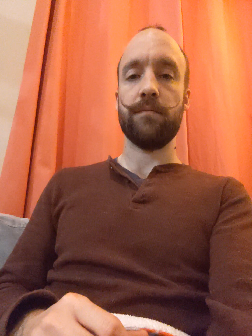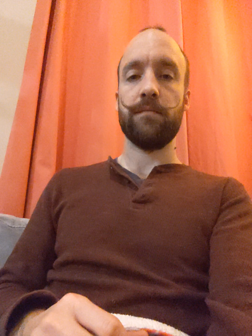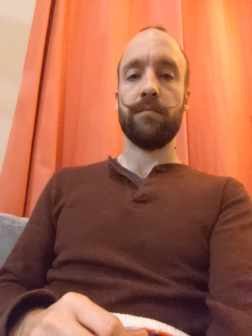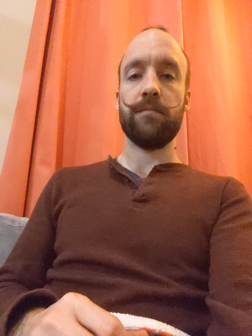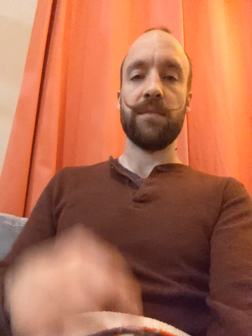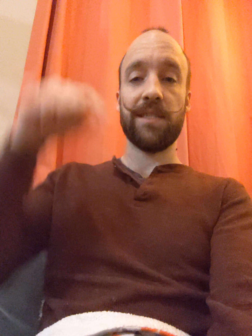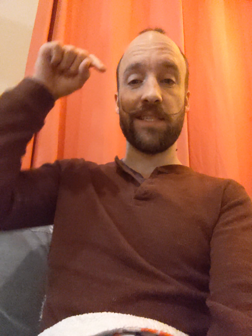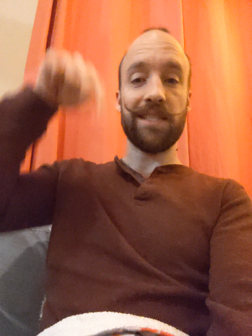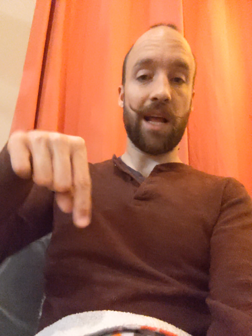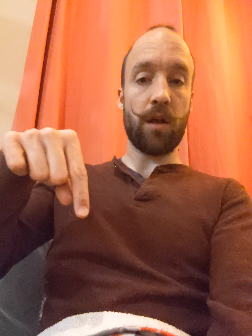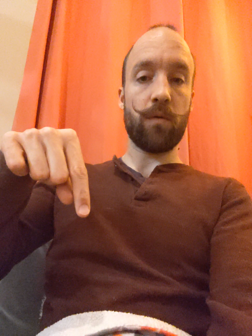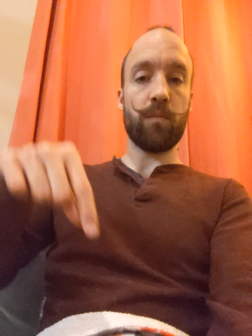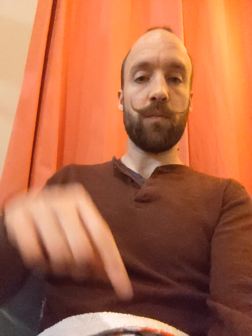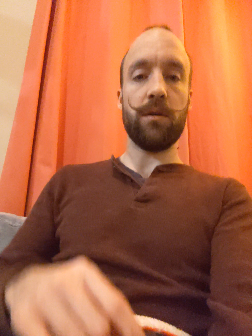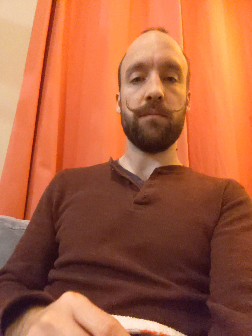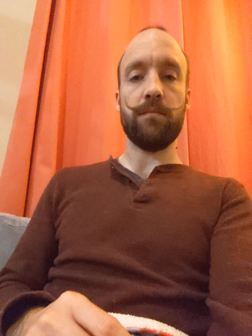down